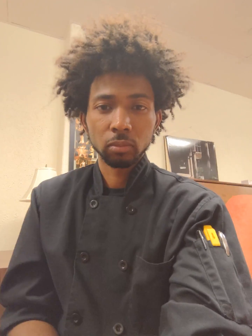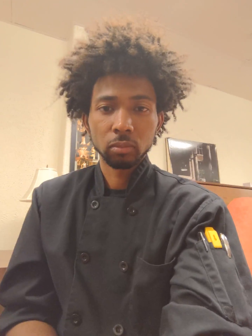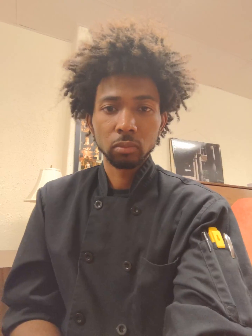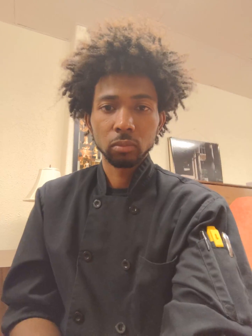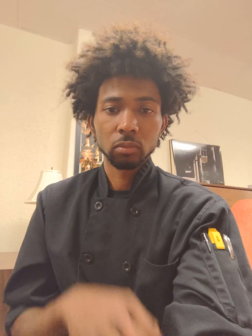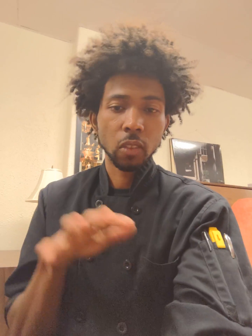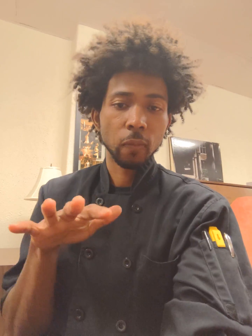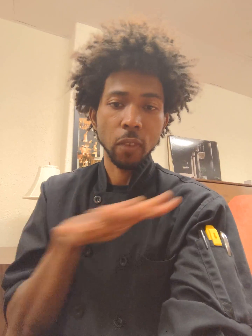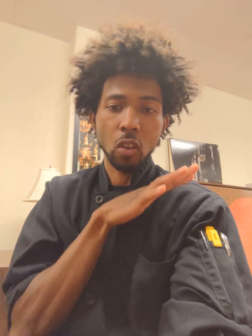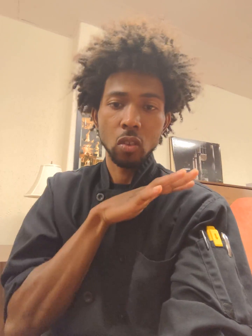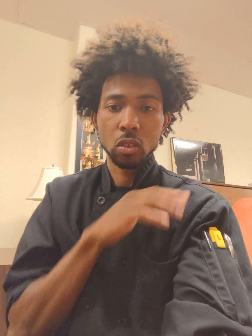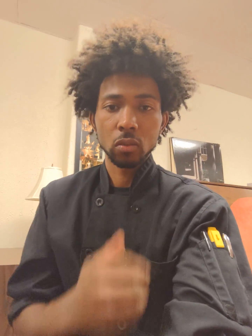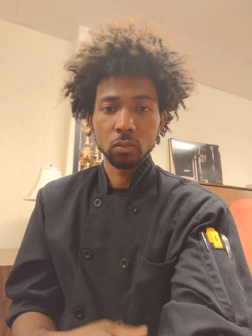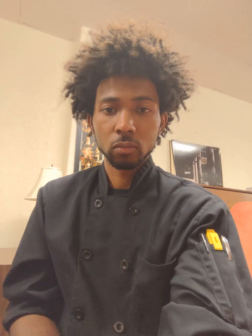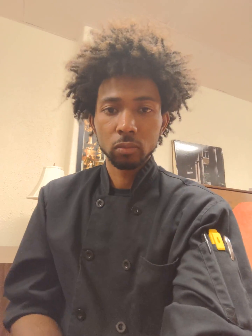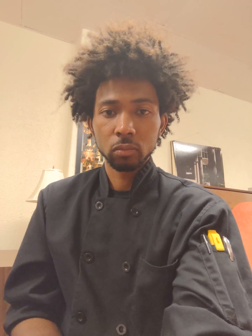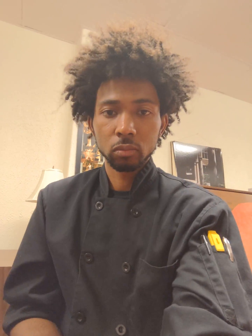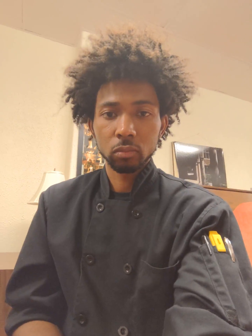full